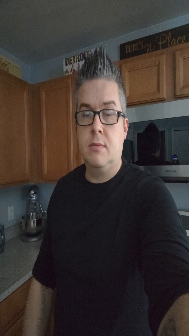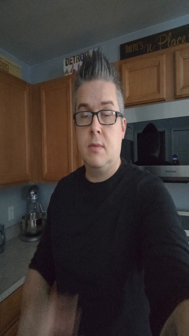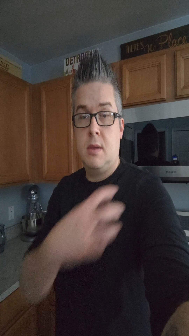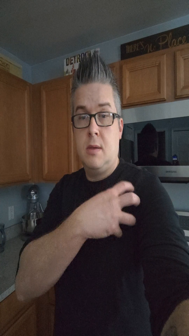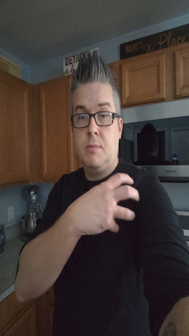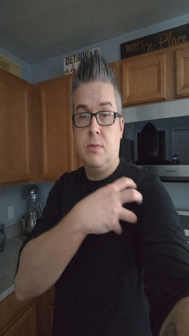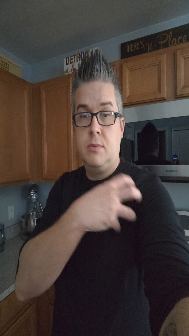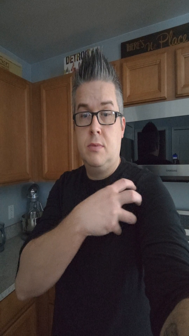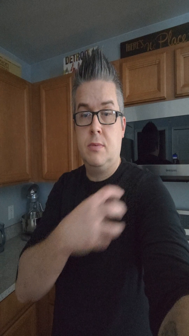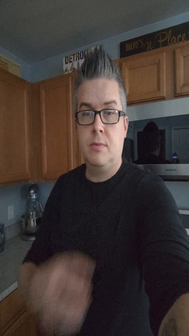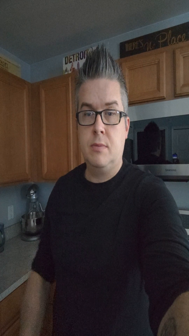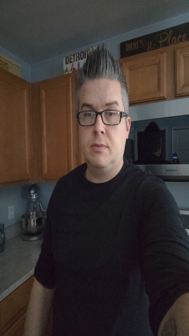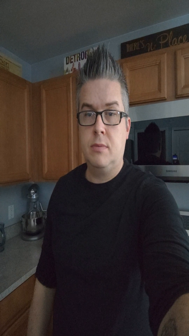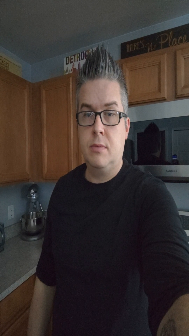police